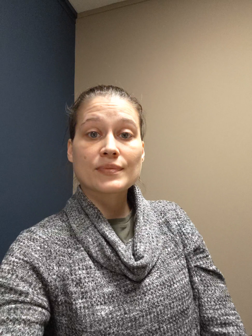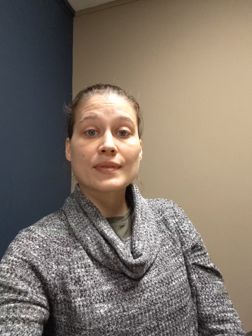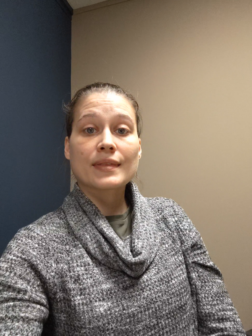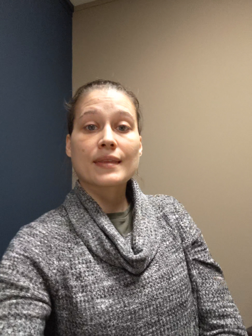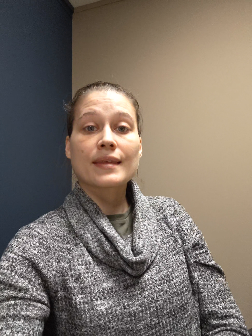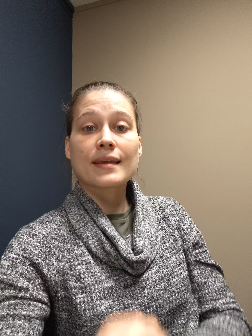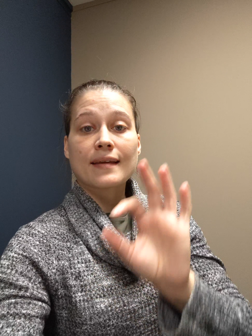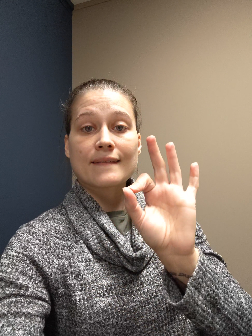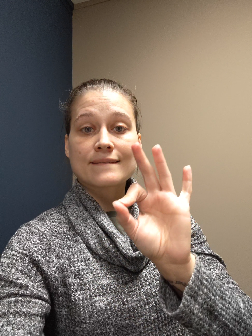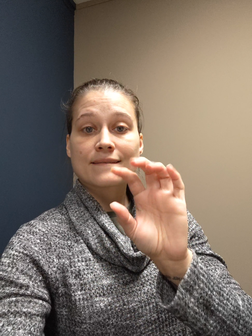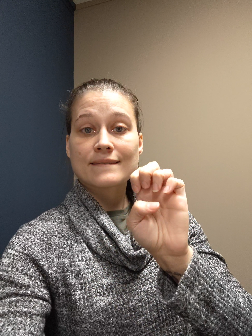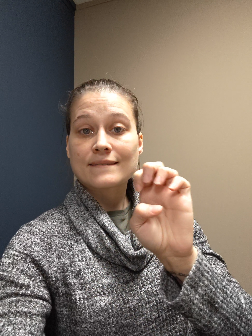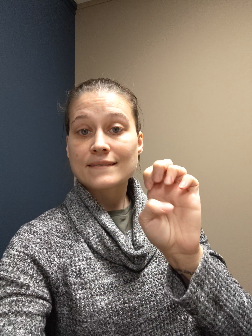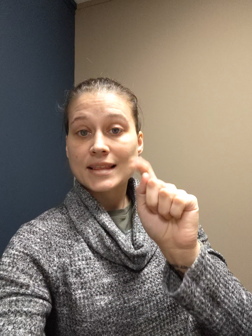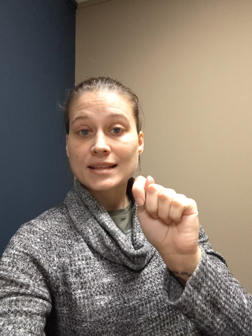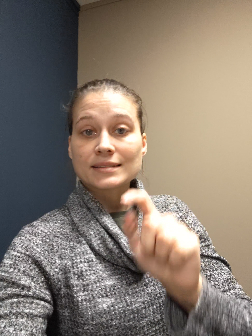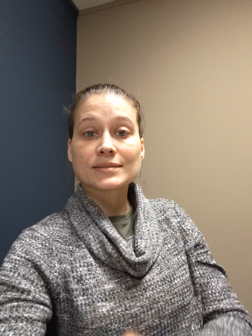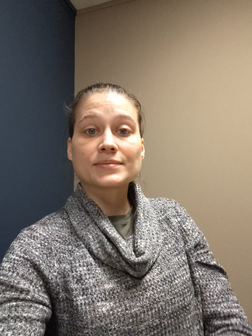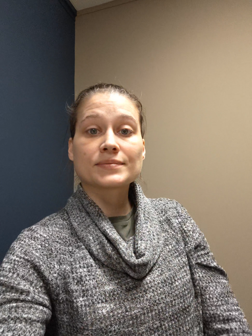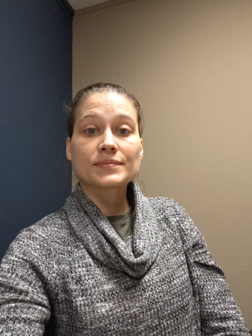feet